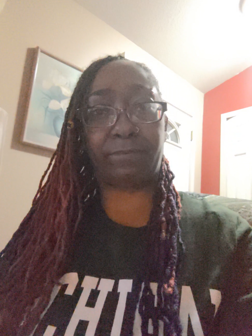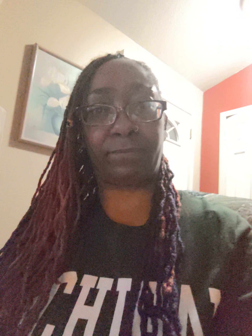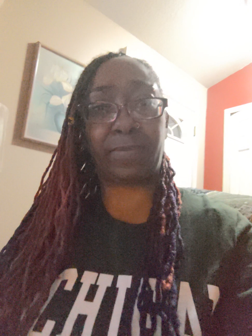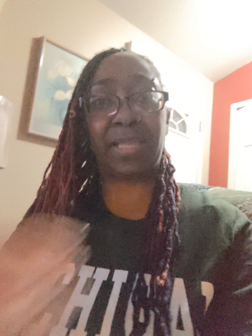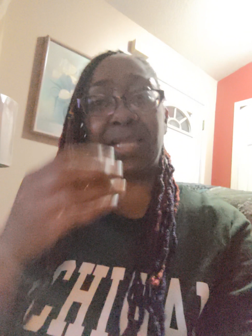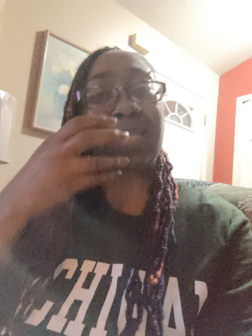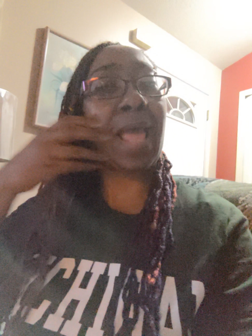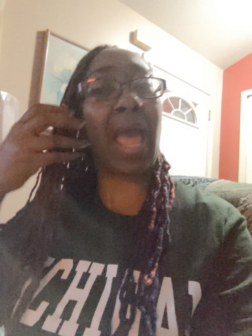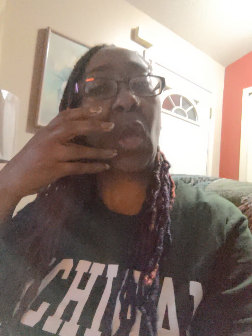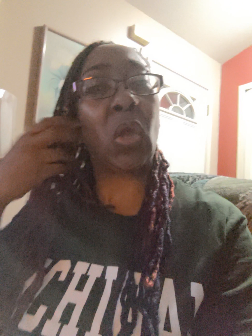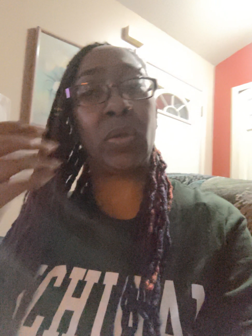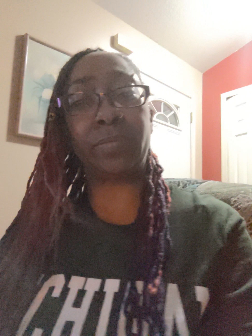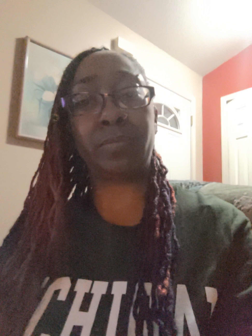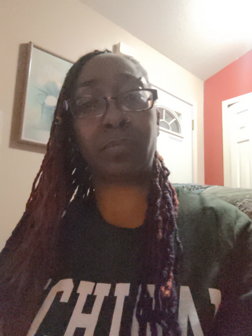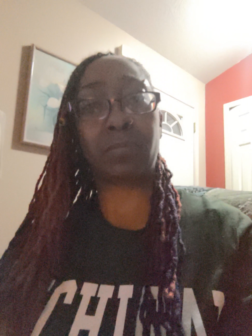tiger